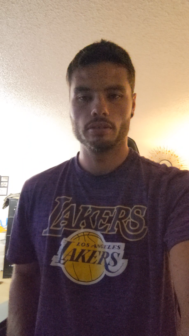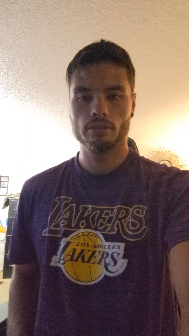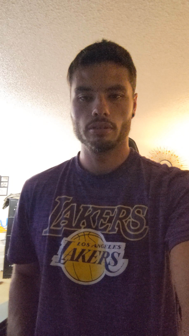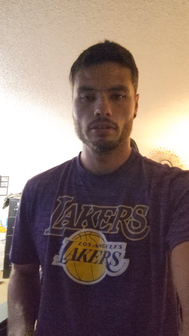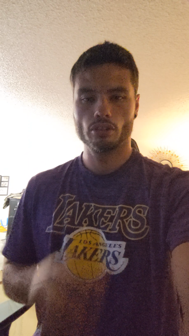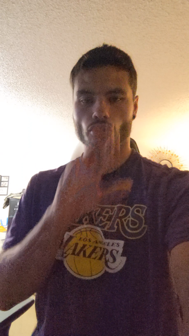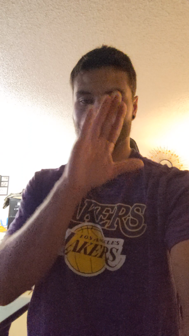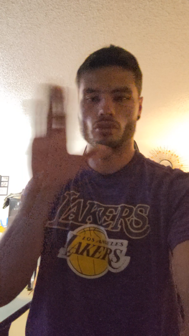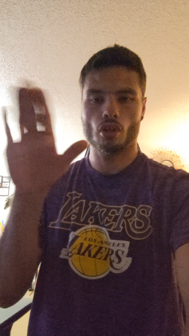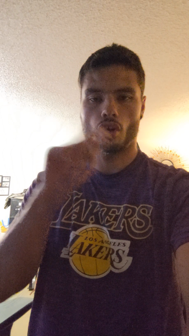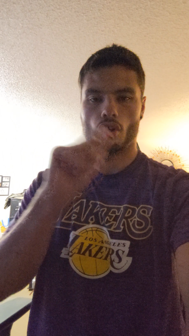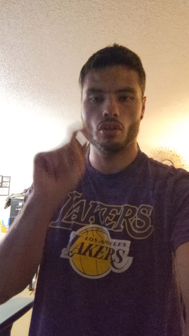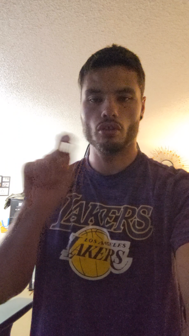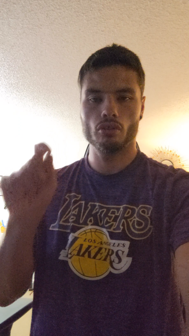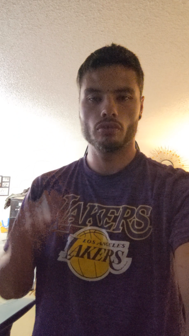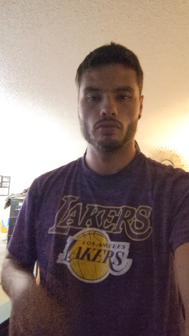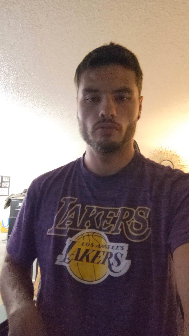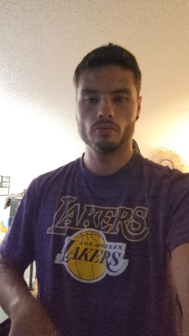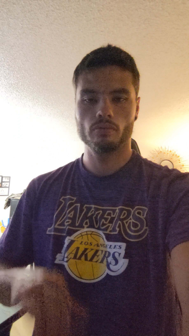chalk